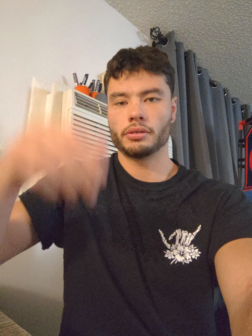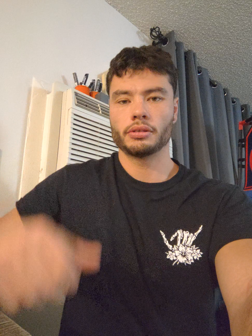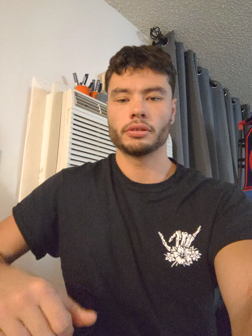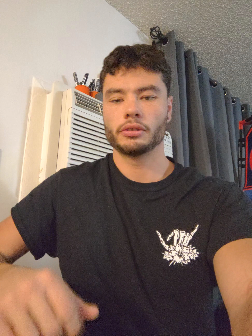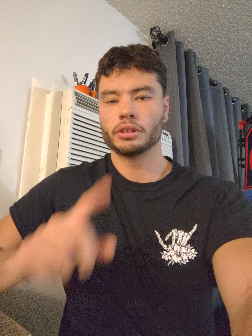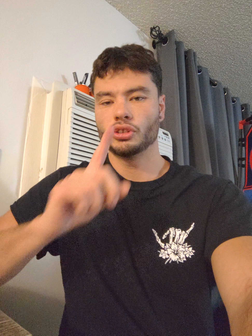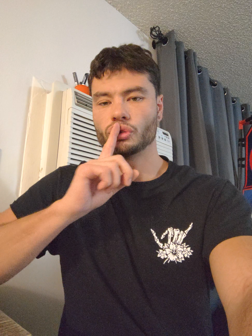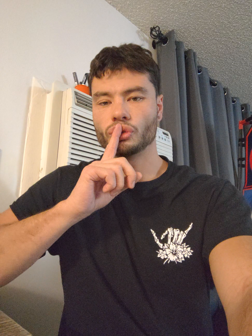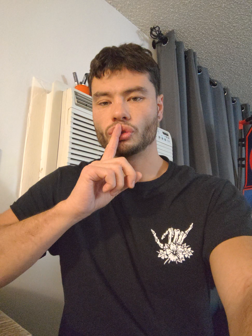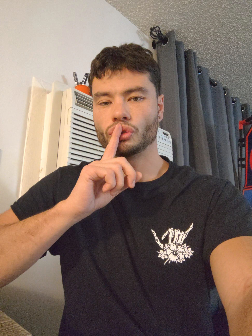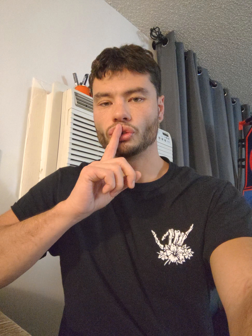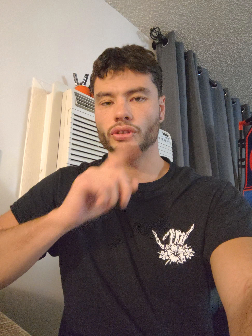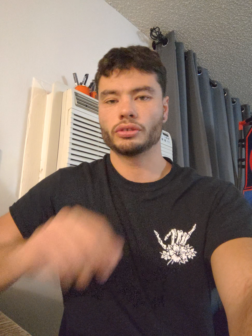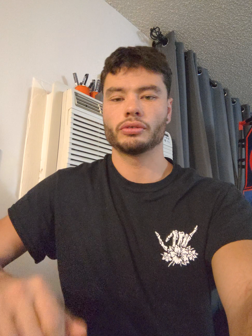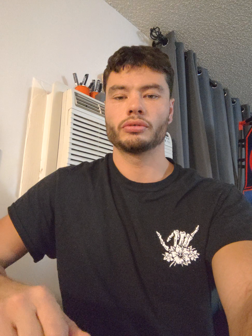shhh